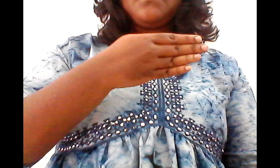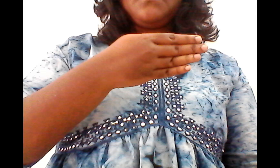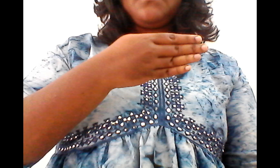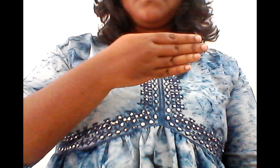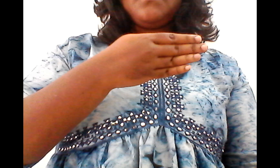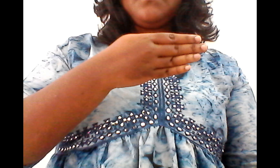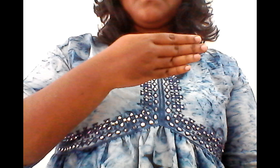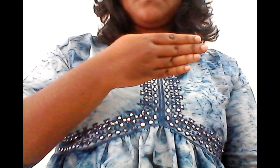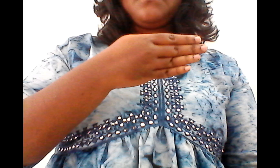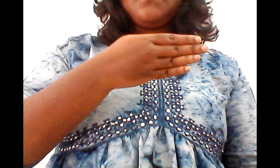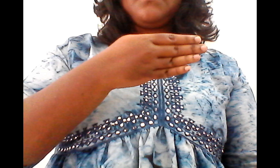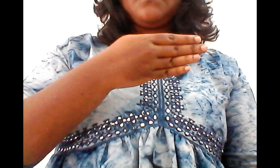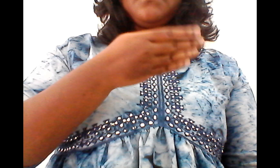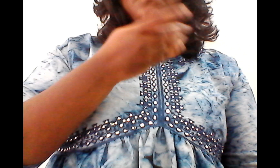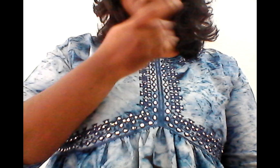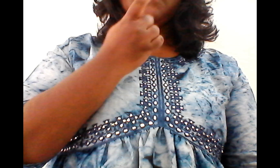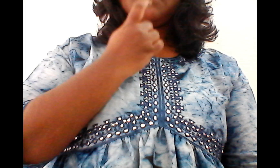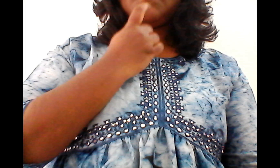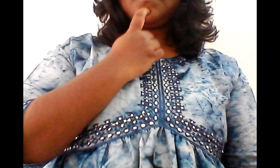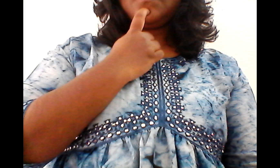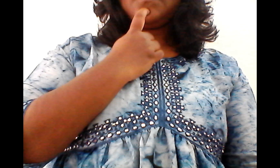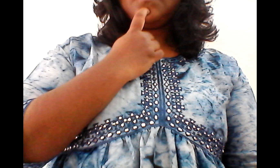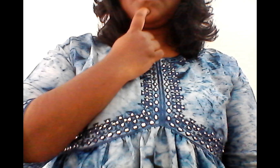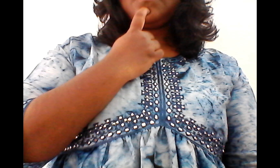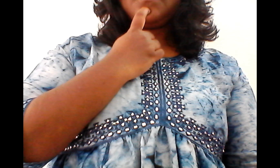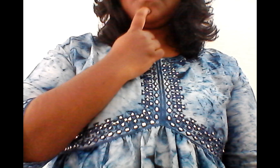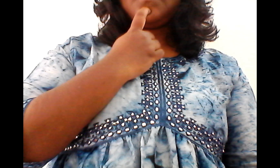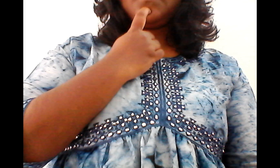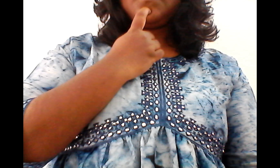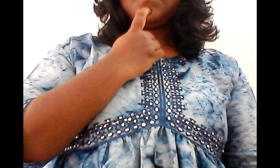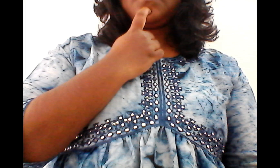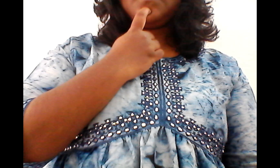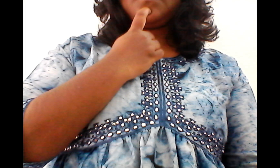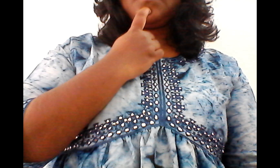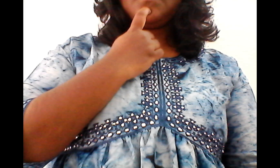അം